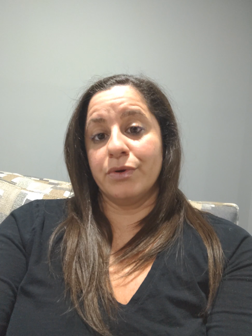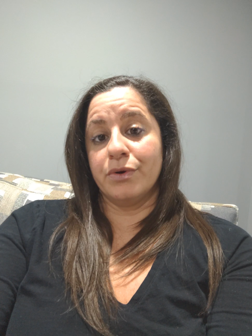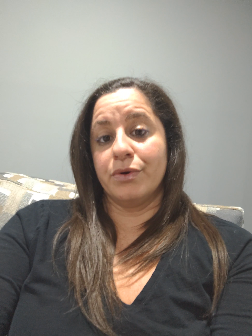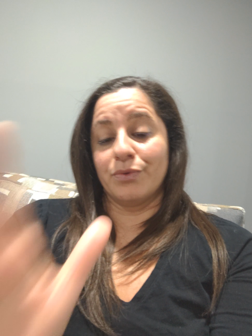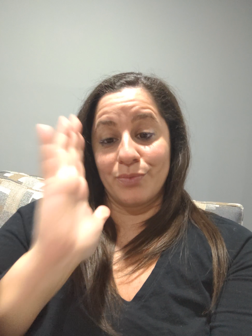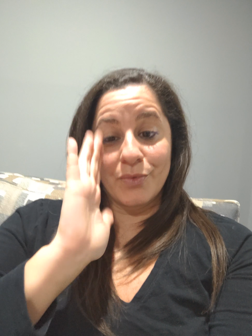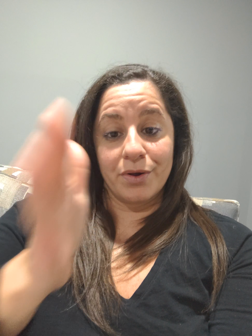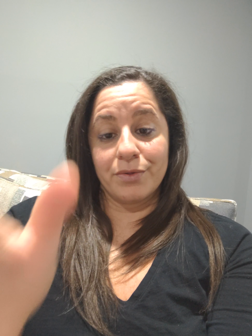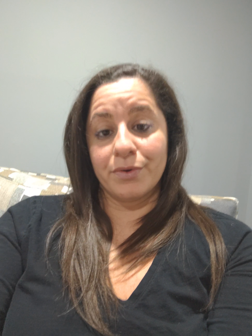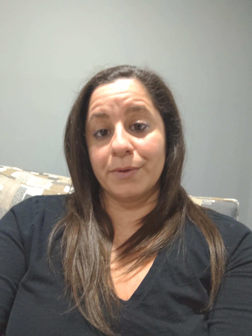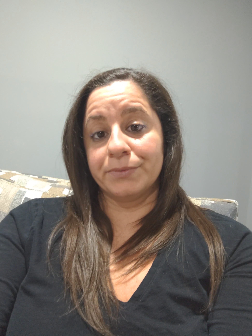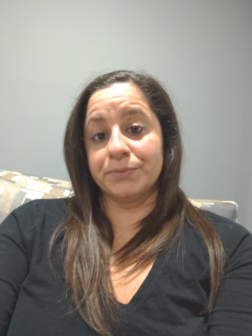will